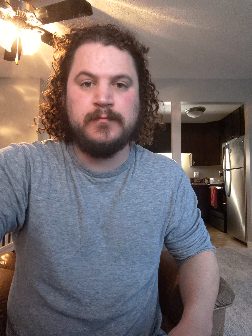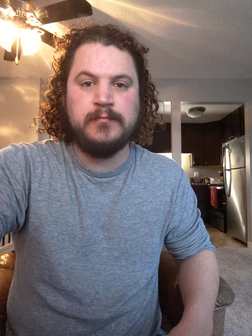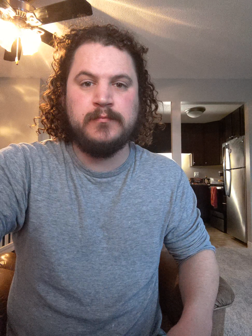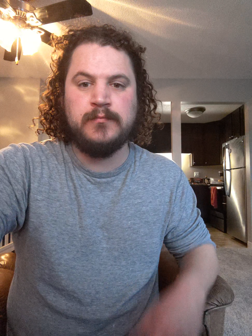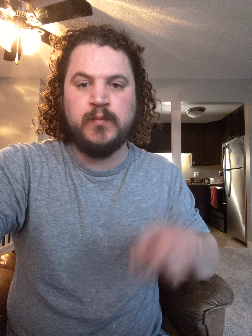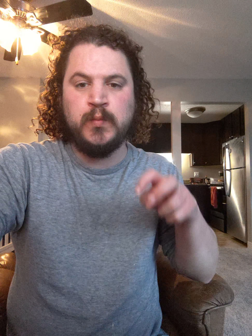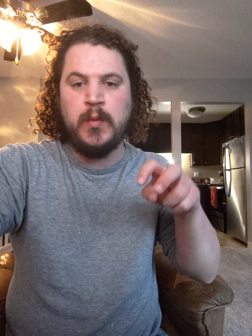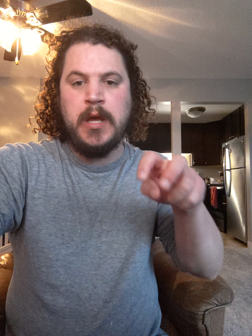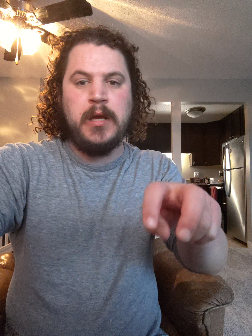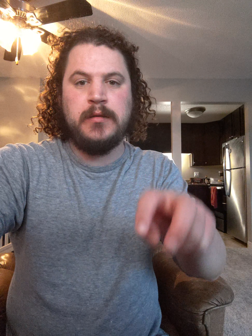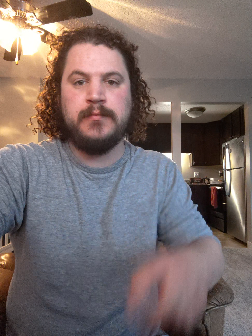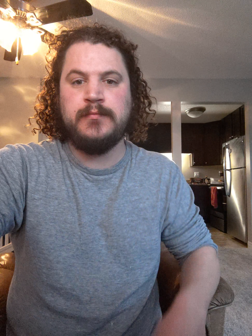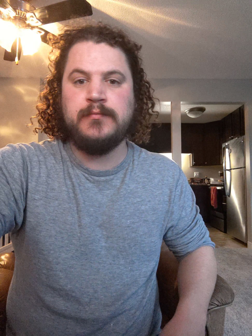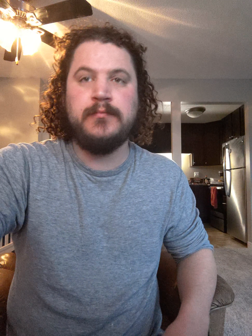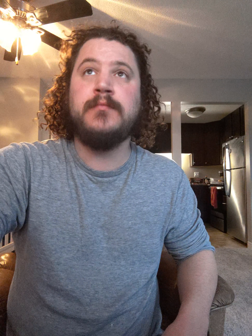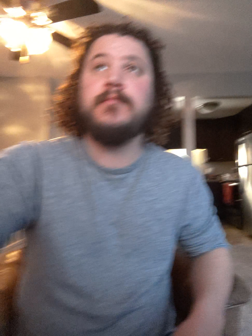ride